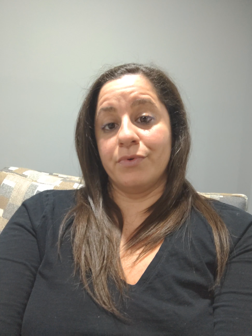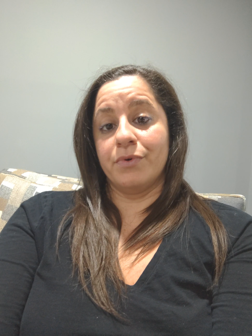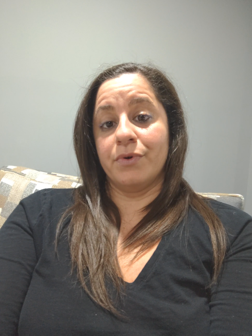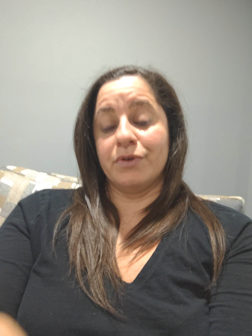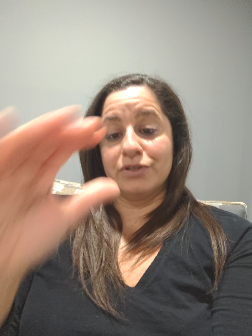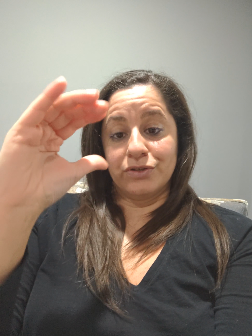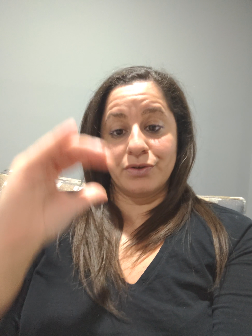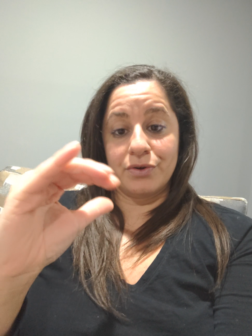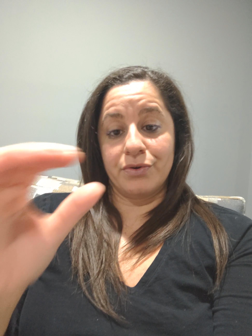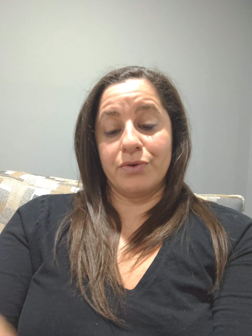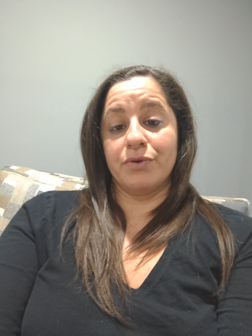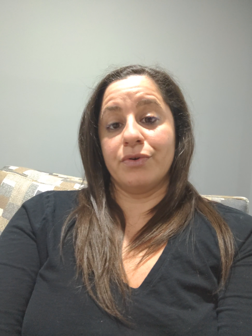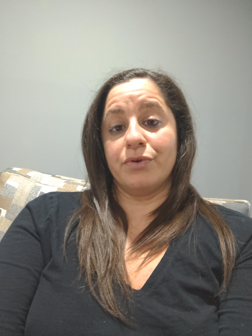child